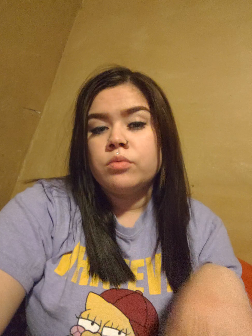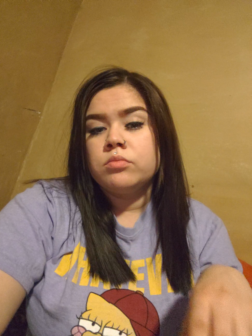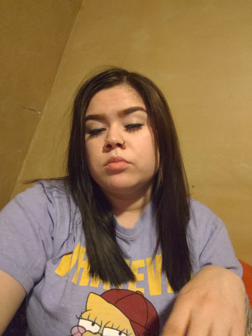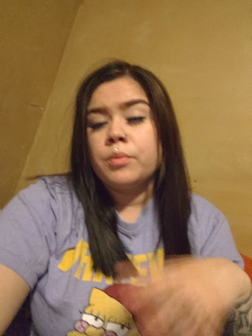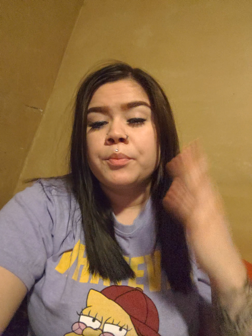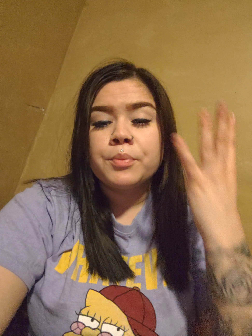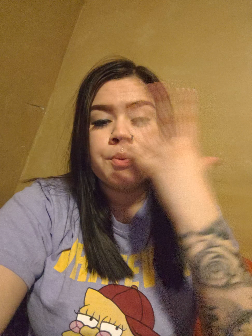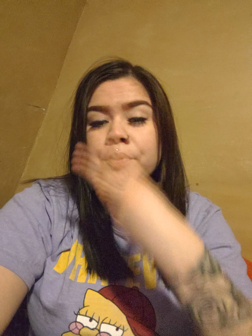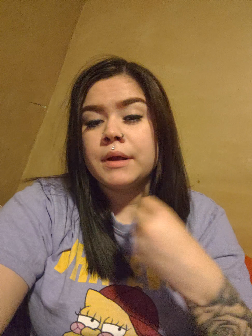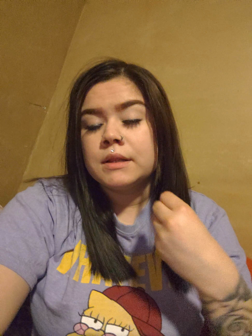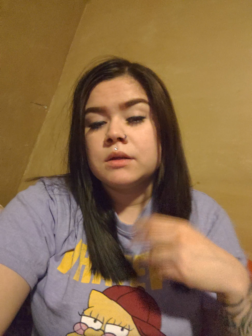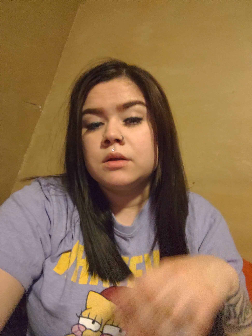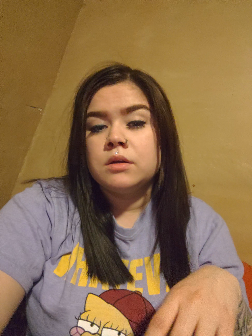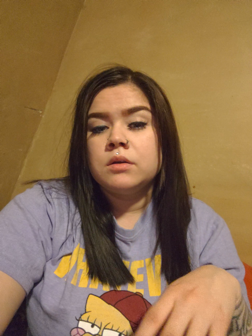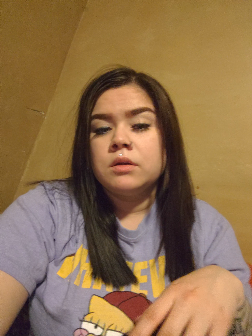pretty